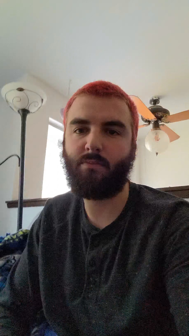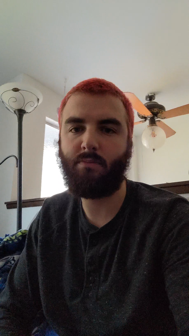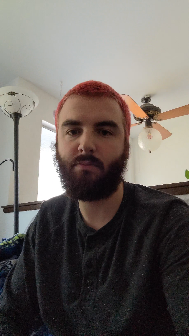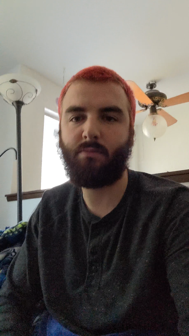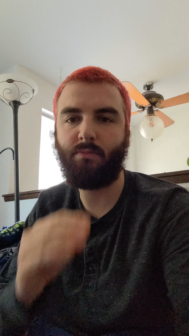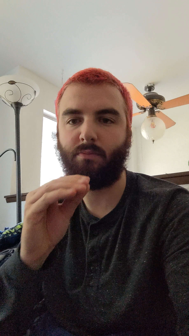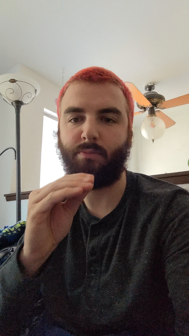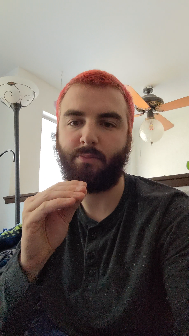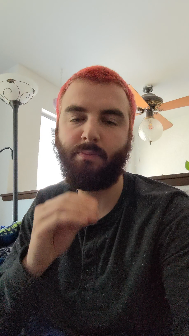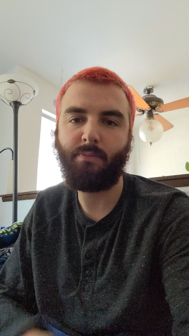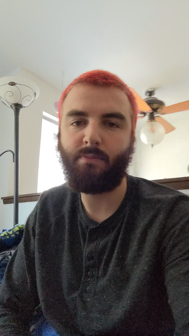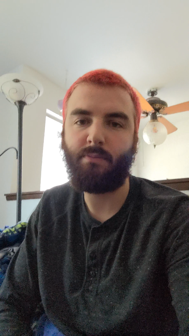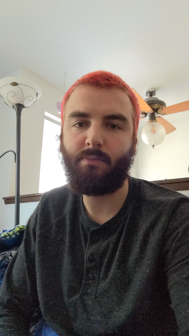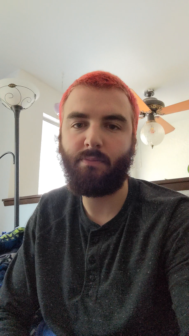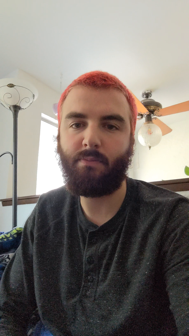fix